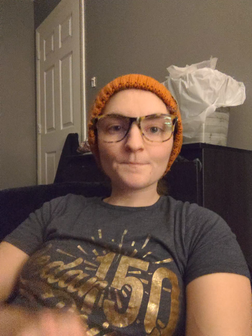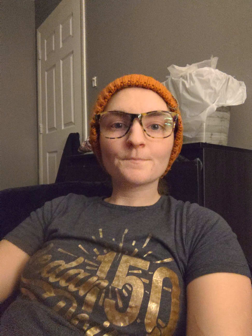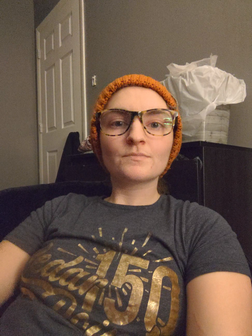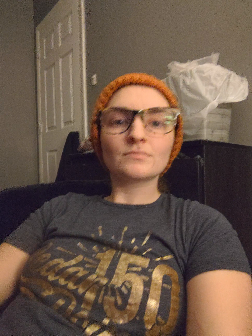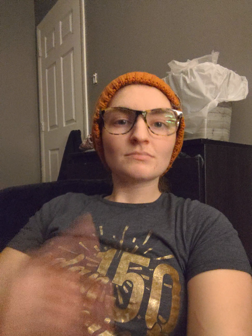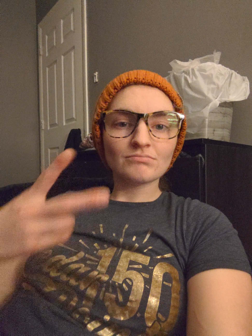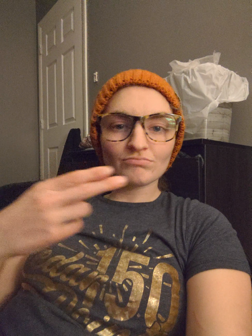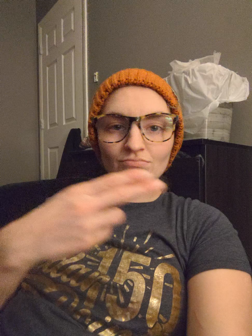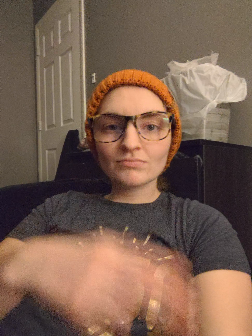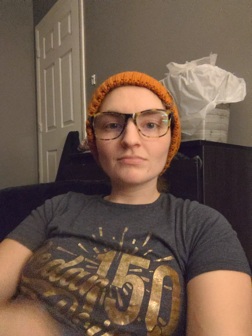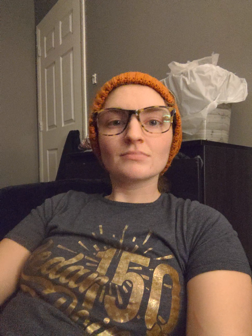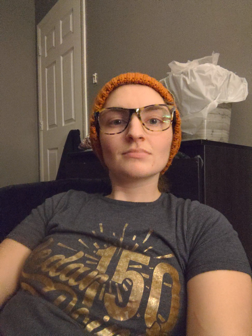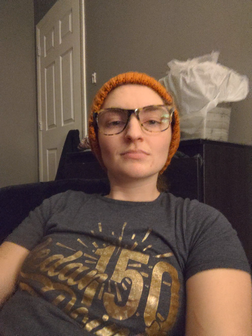scissors